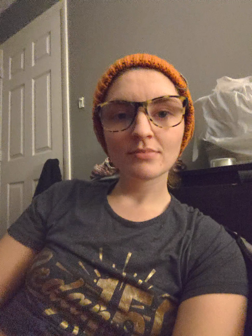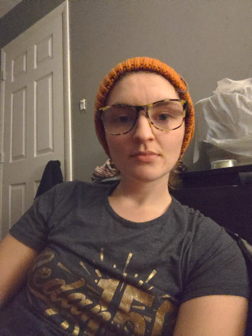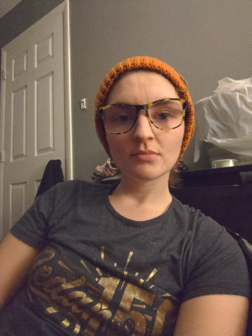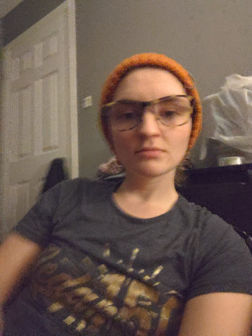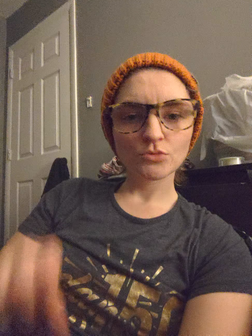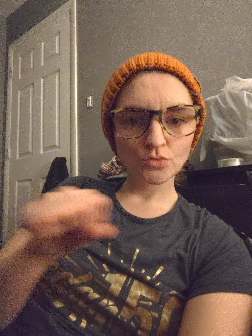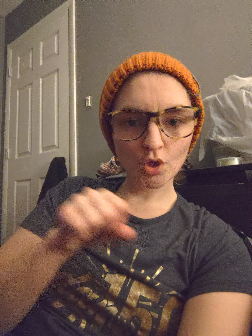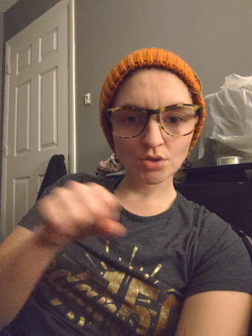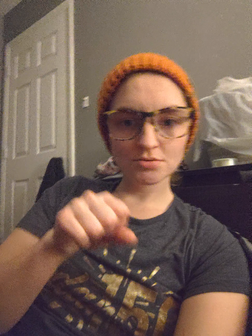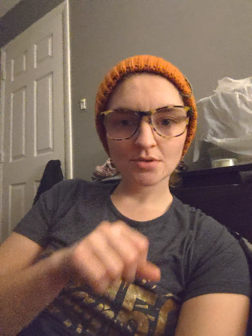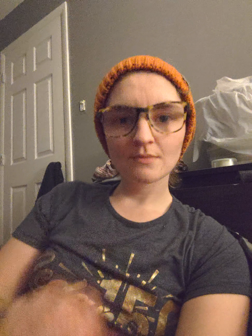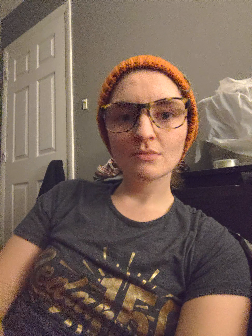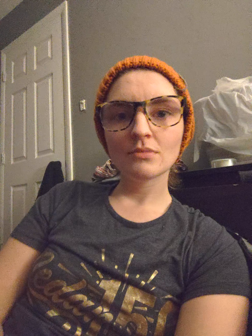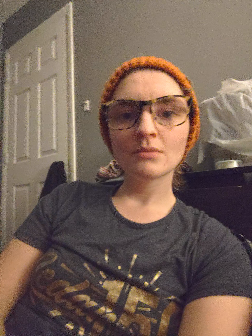shoe